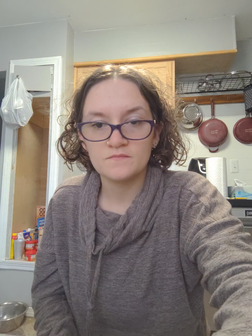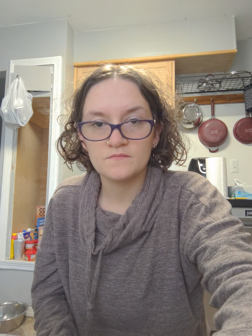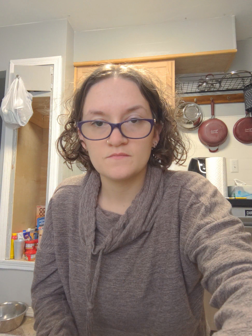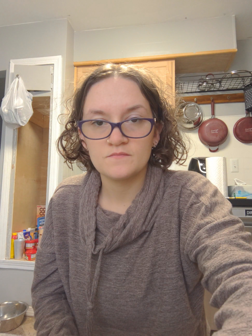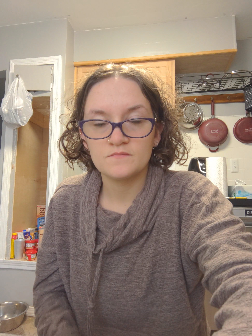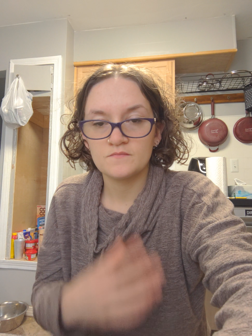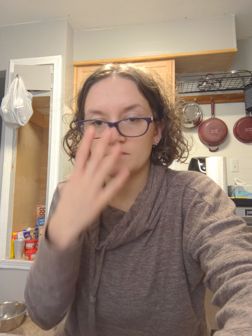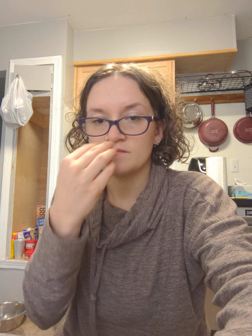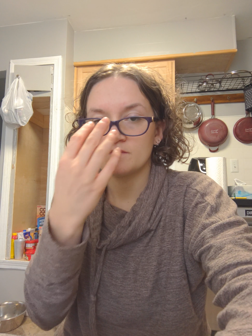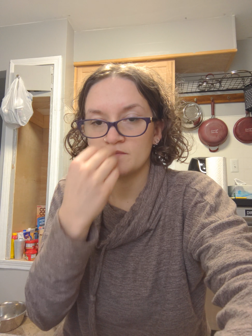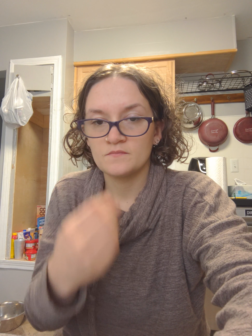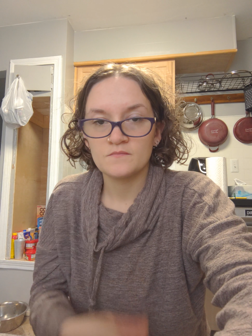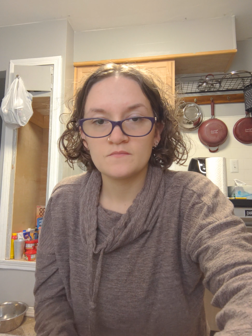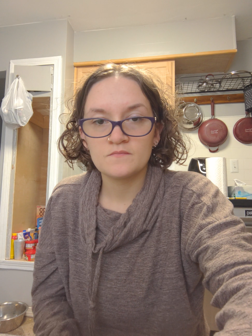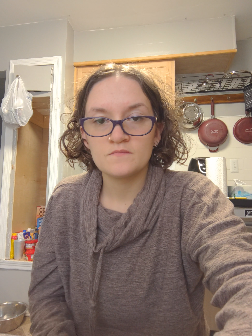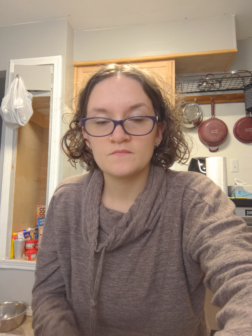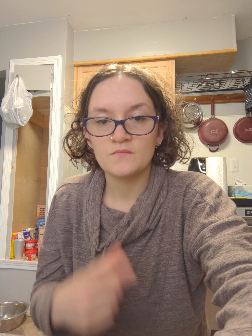wolf